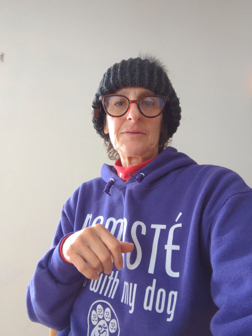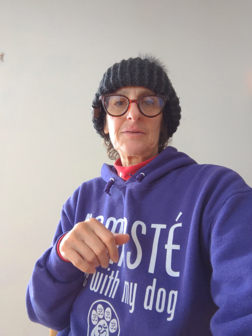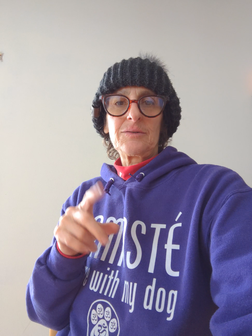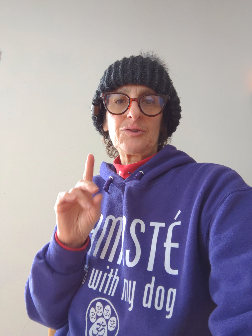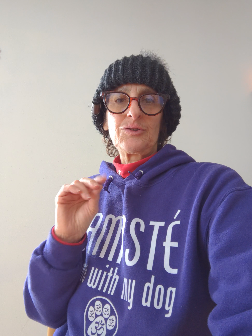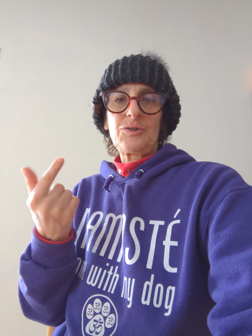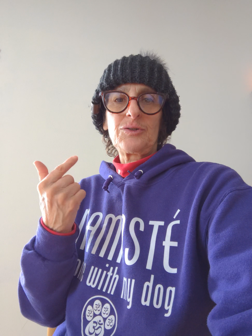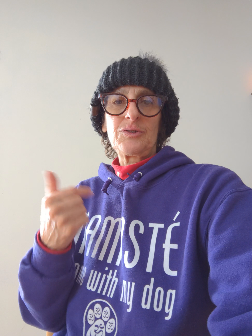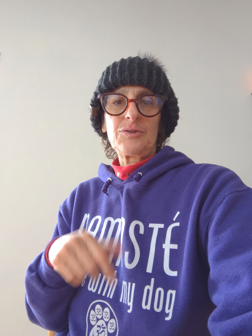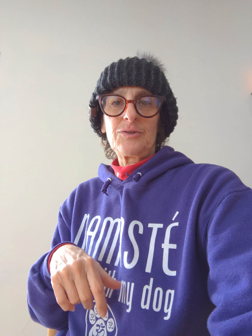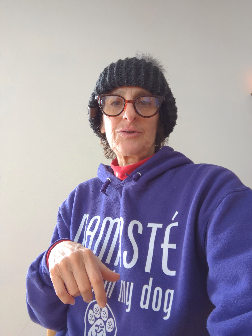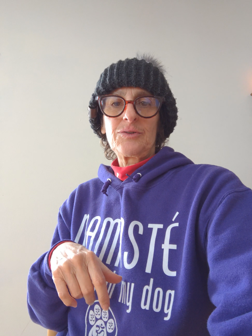dog